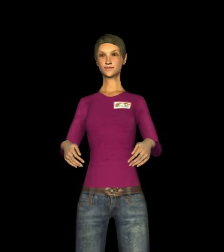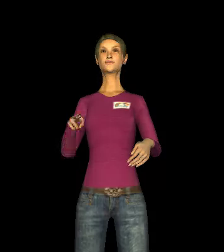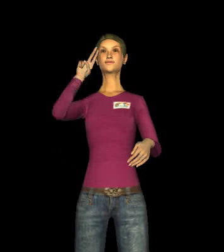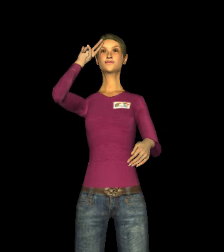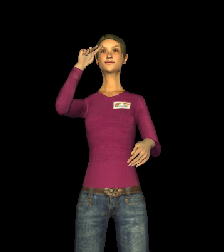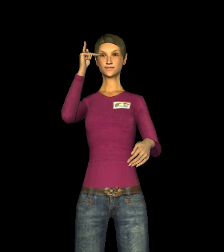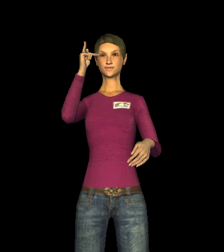عادة